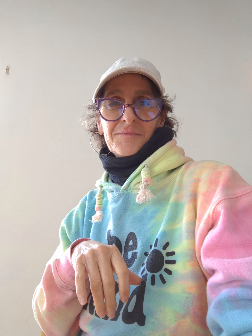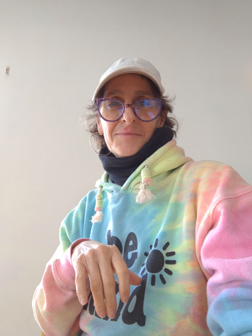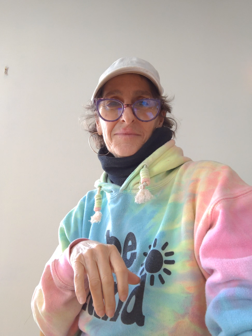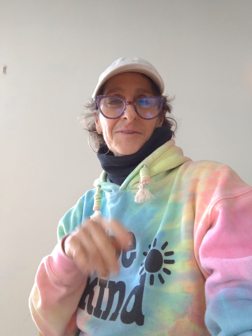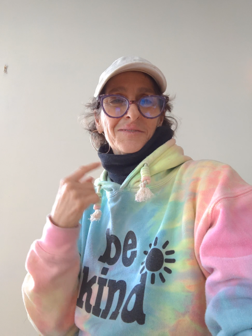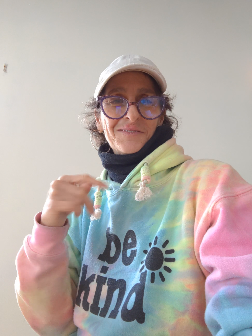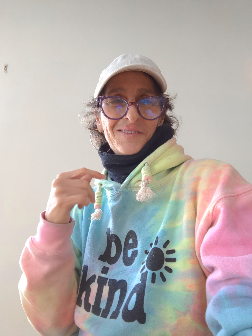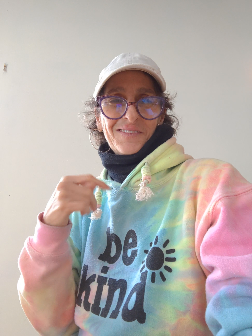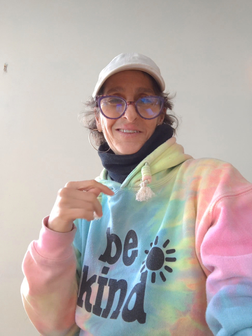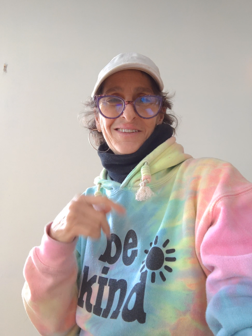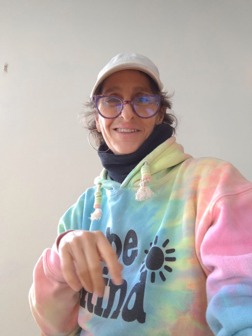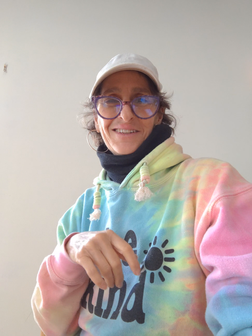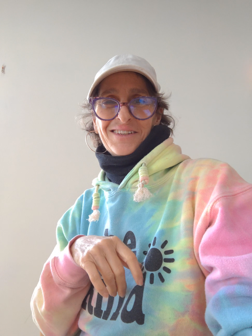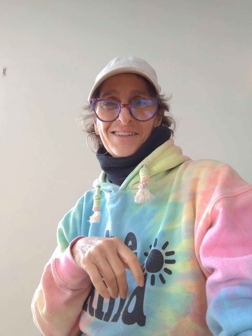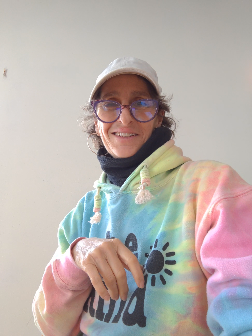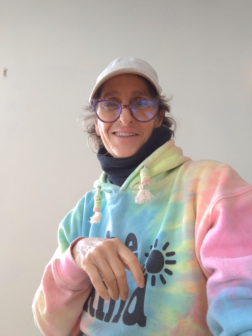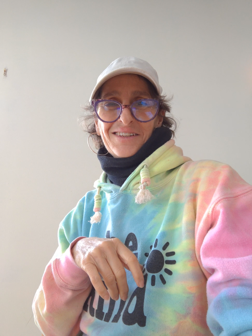toy